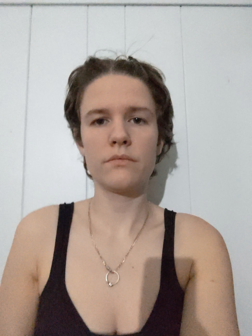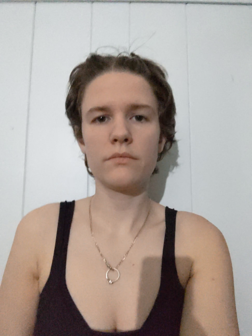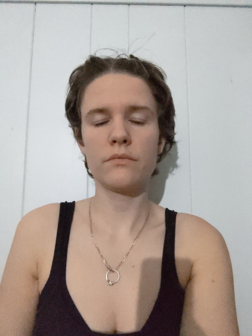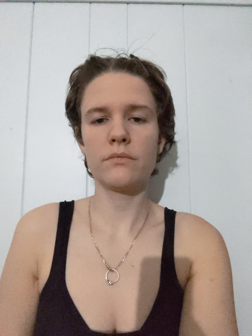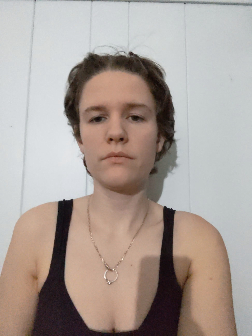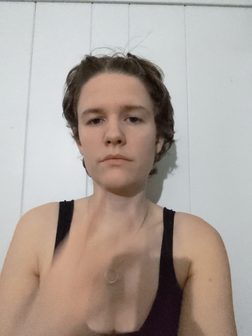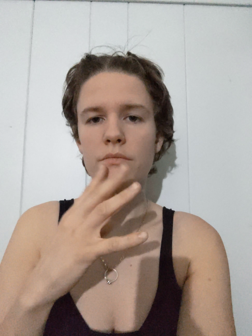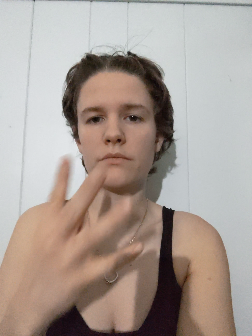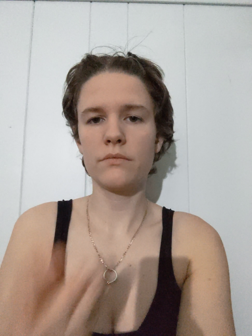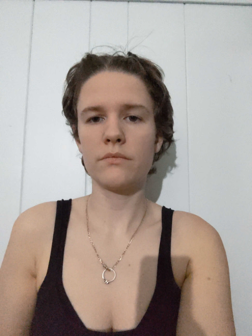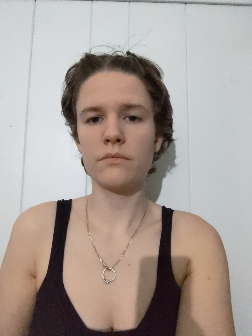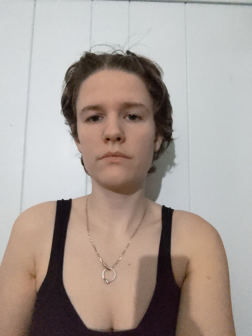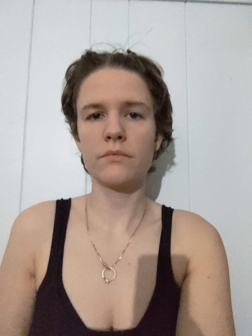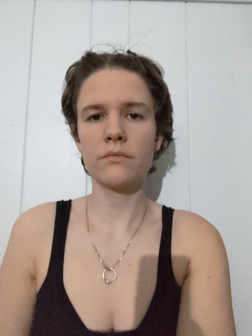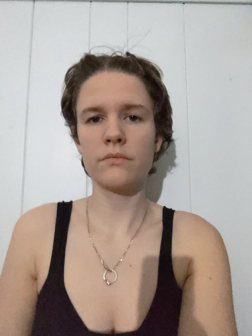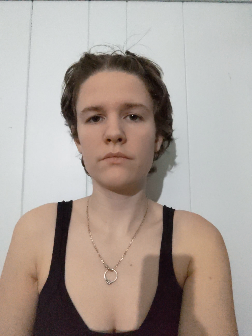wet